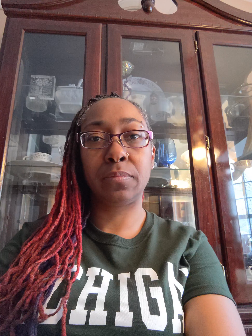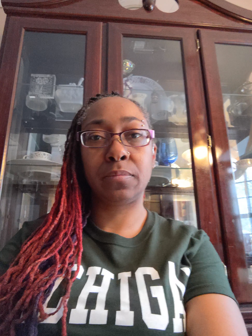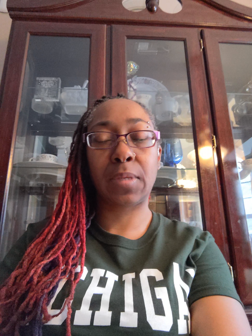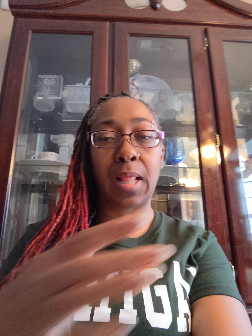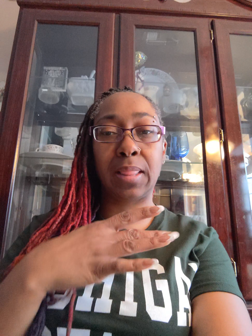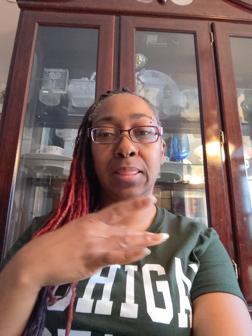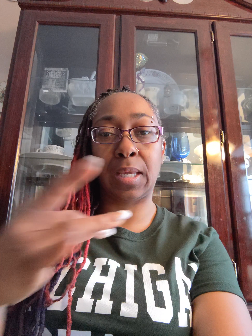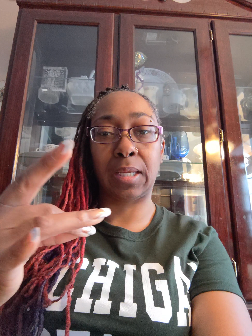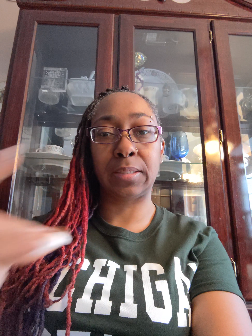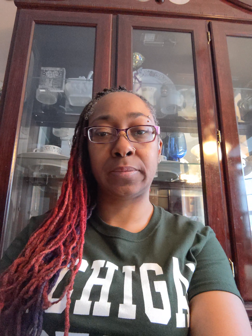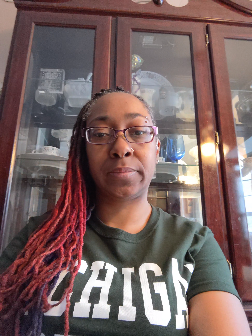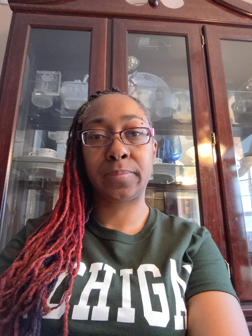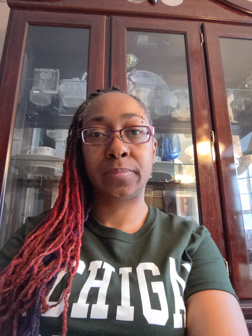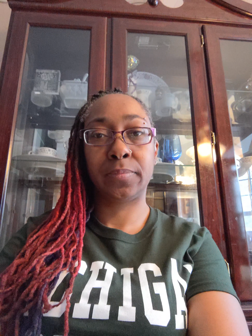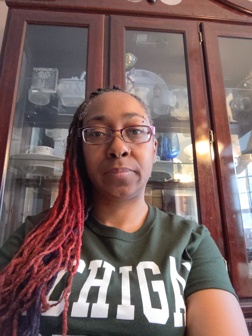like